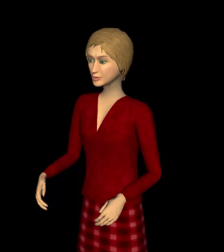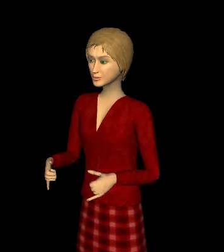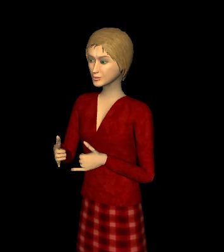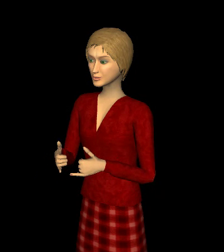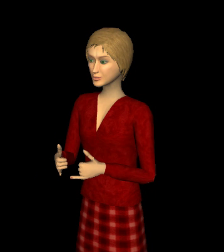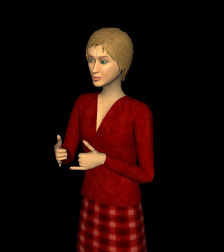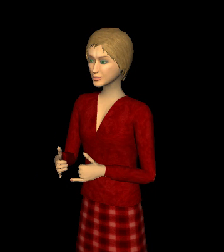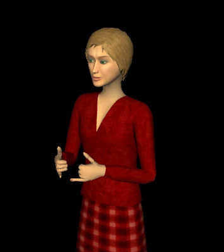هنا